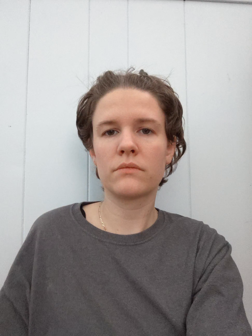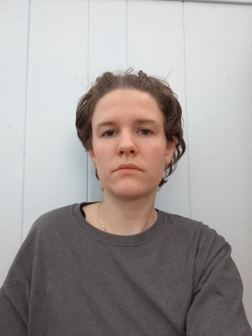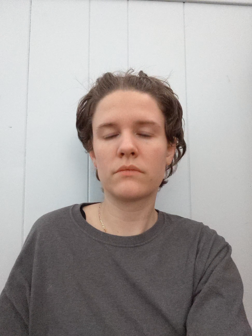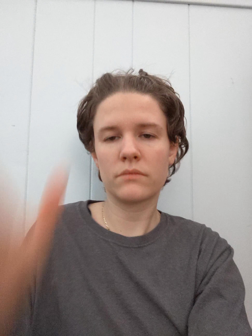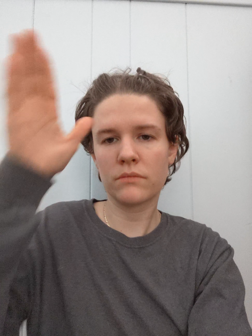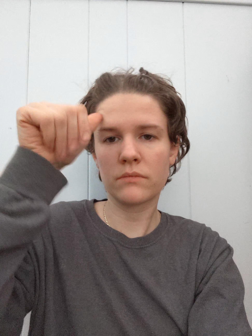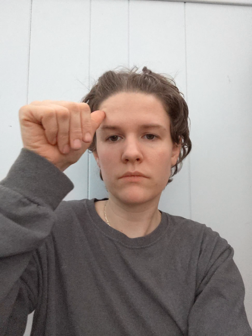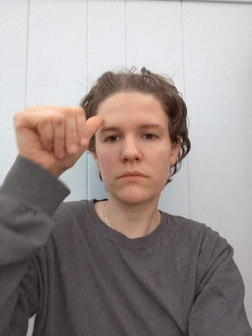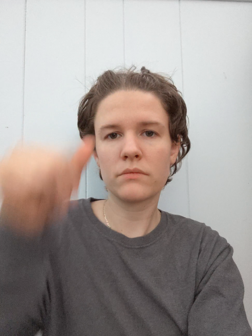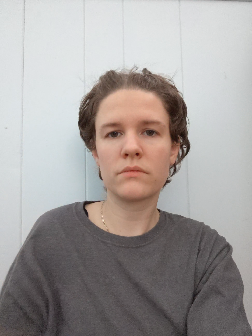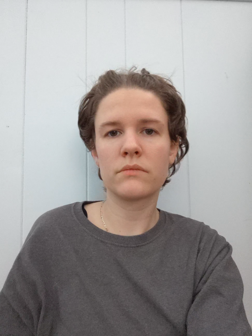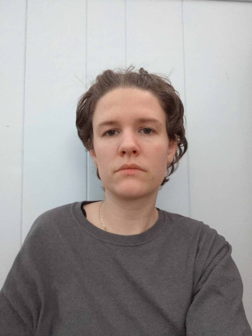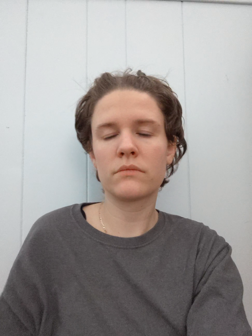donkey